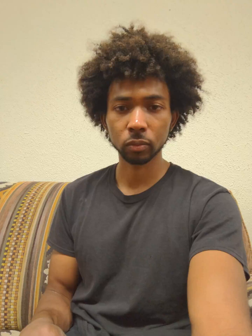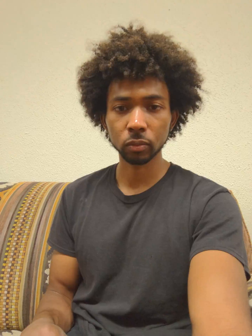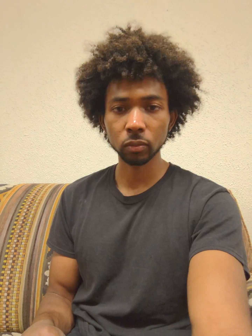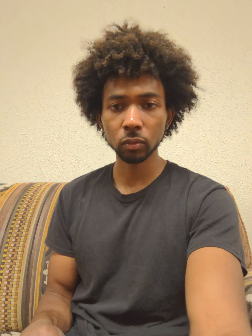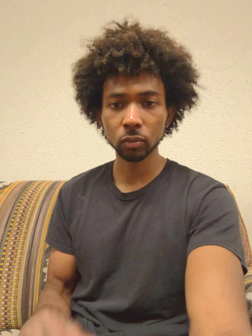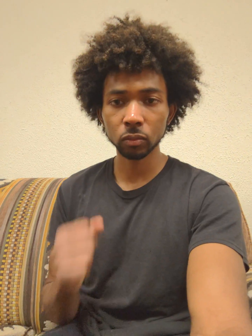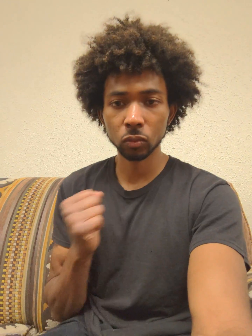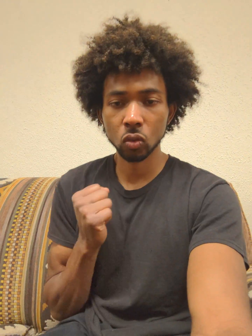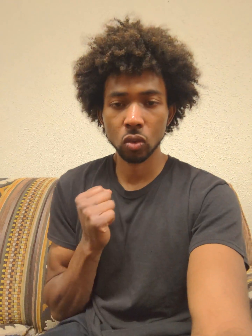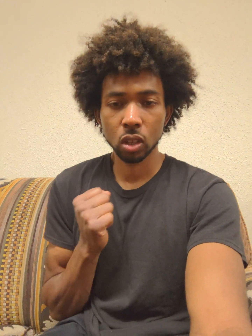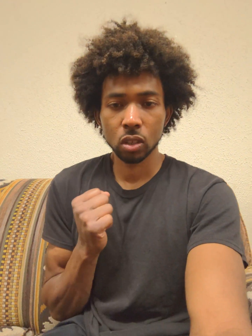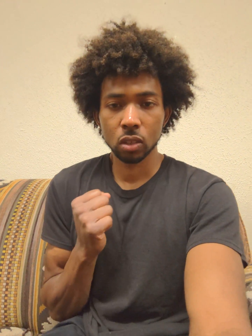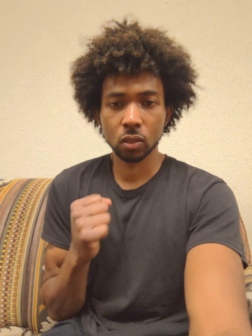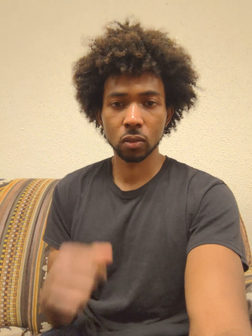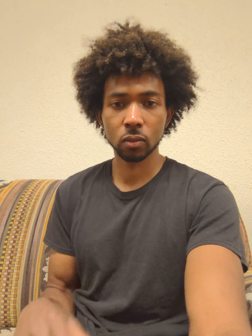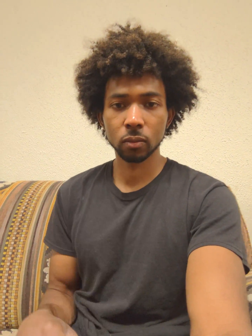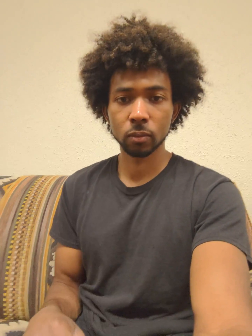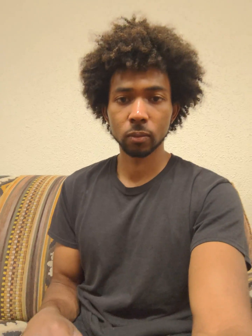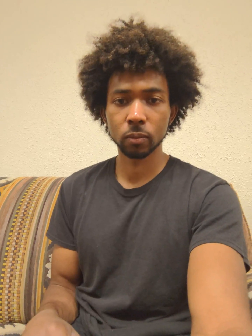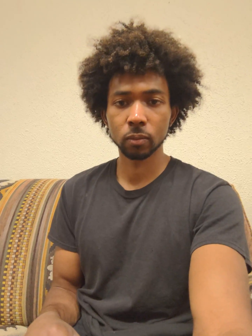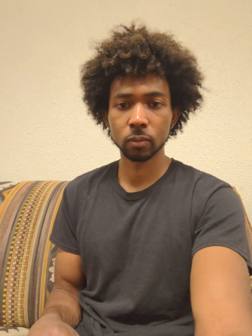cold